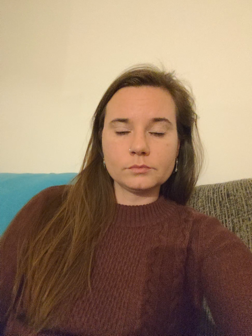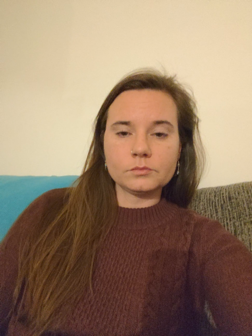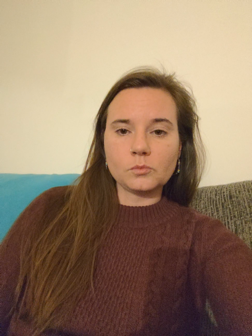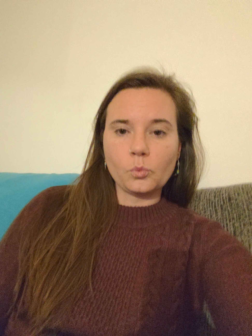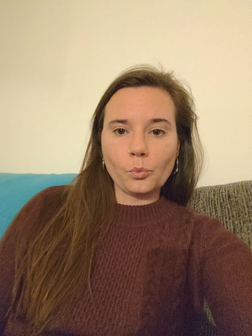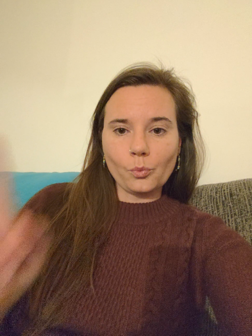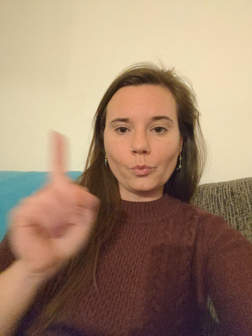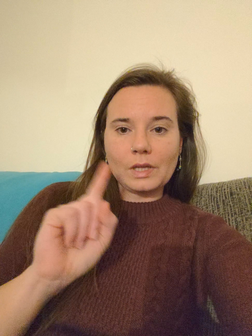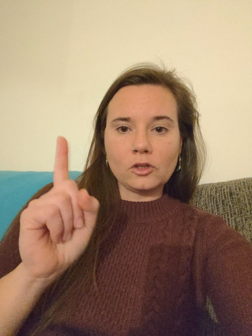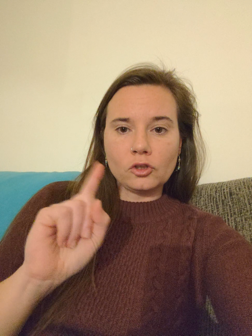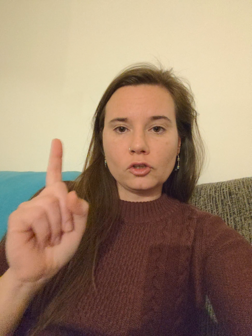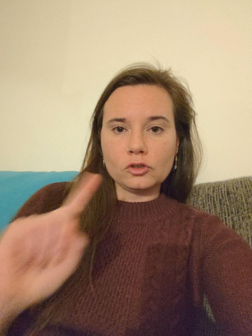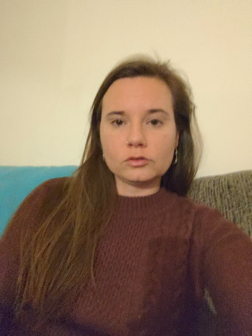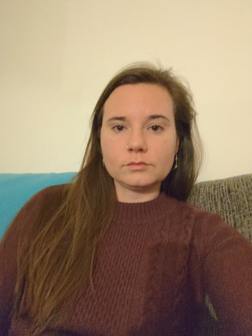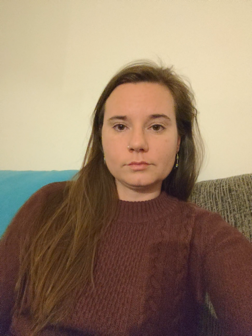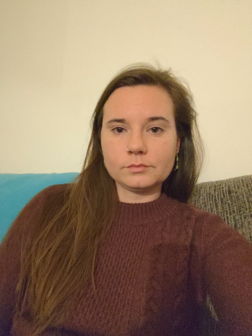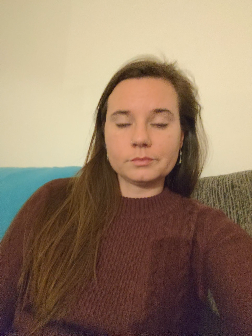where